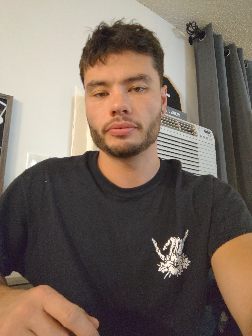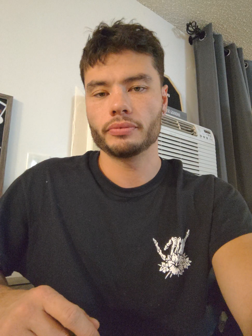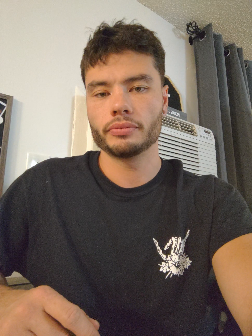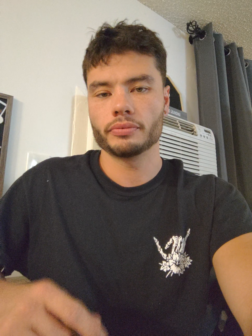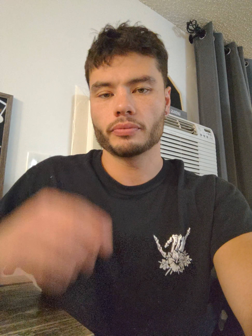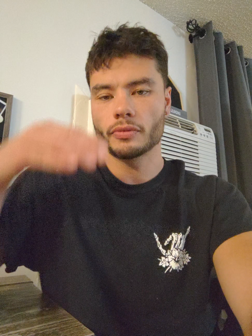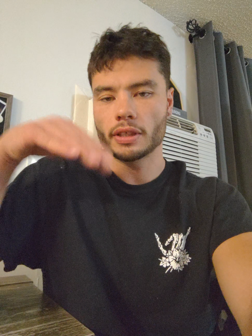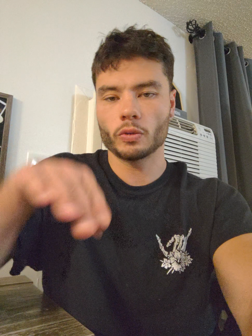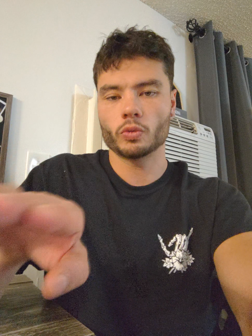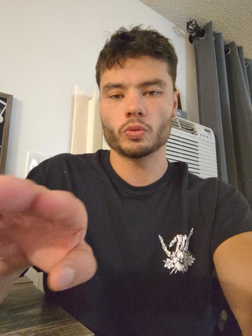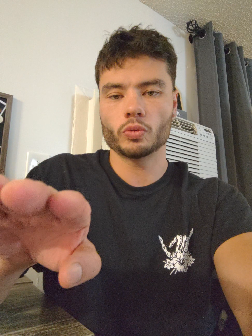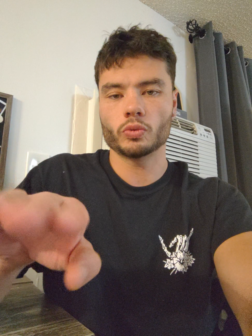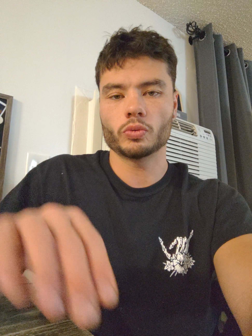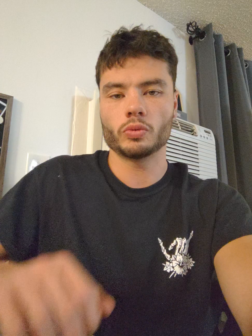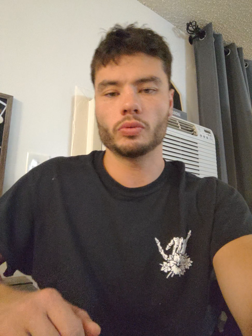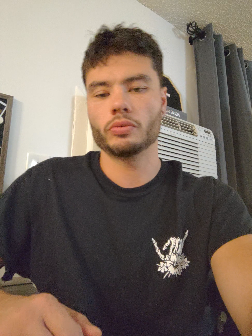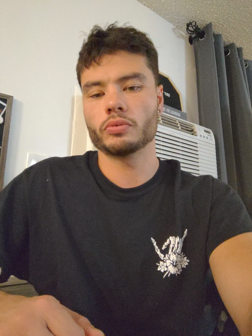into